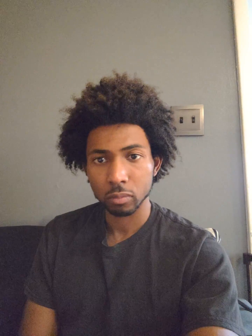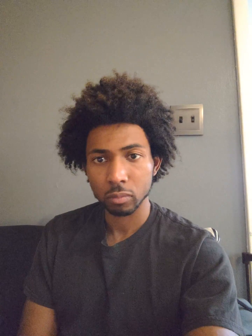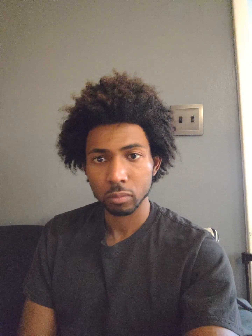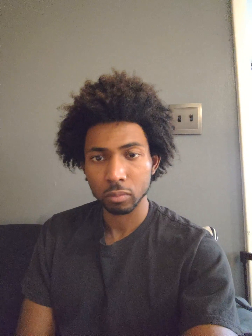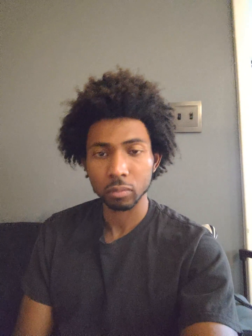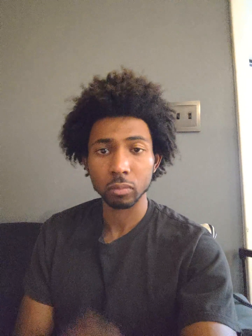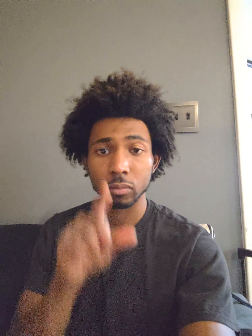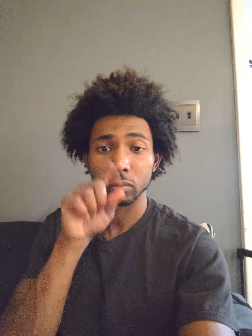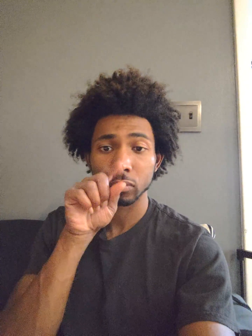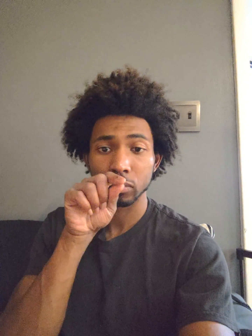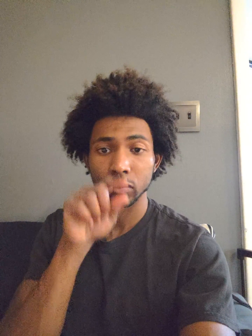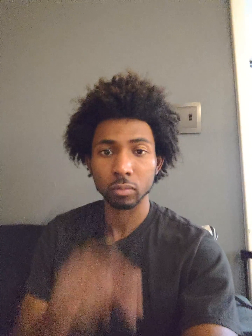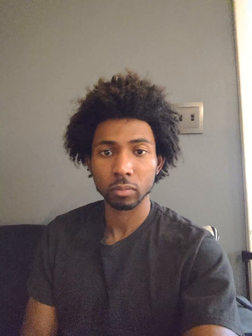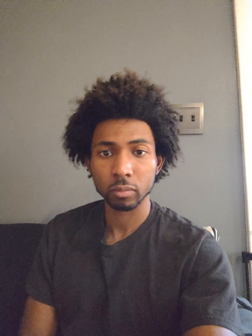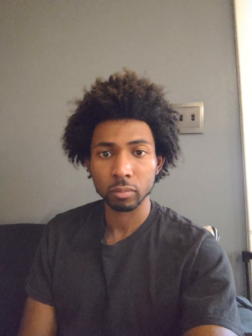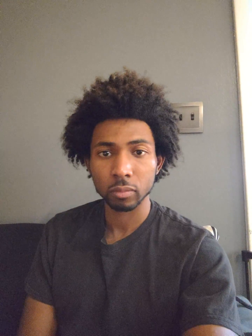chicken